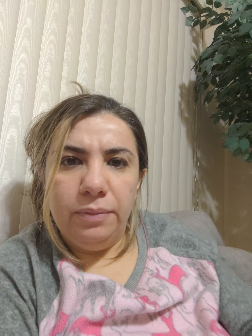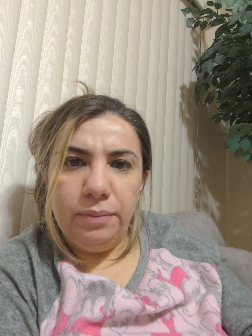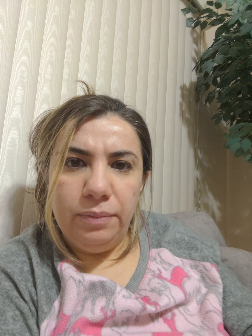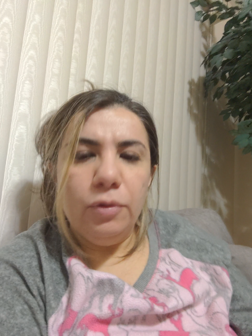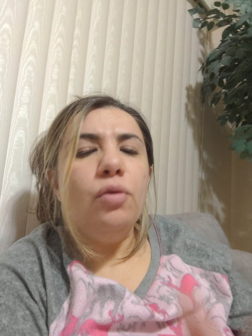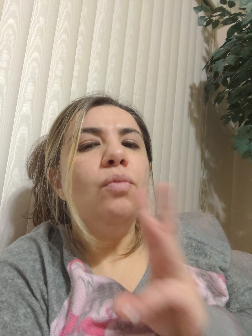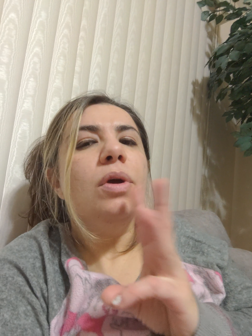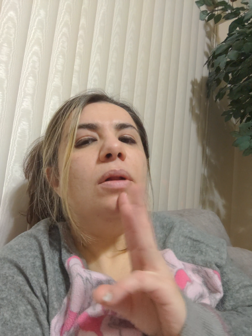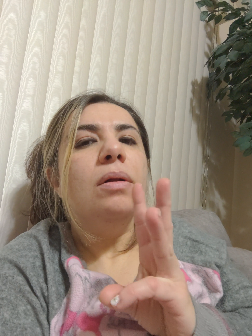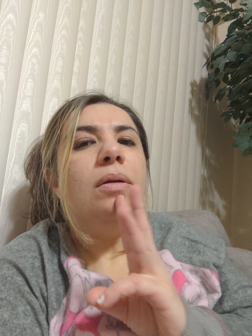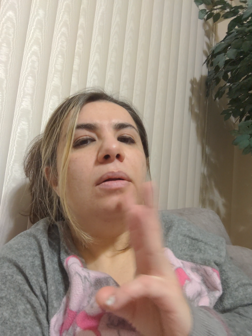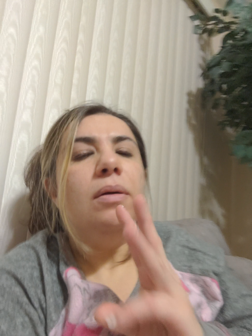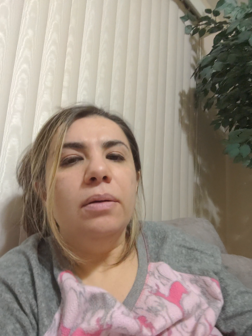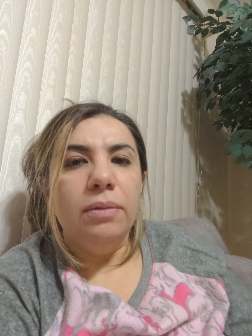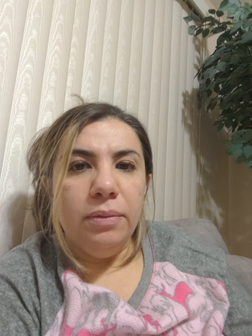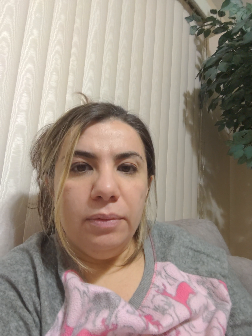water